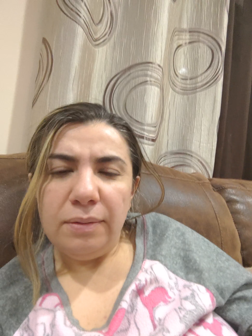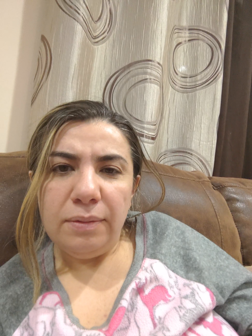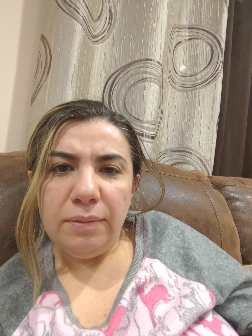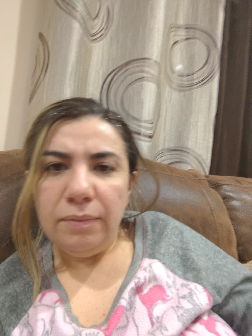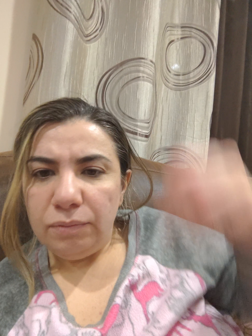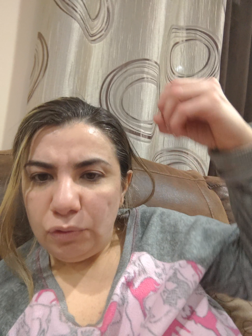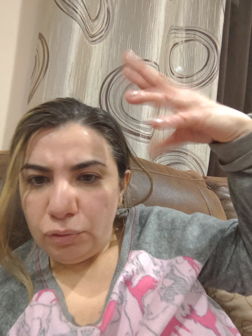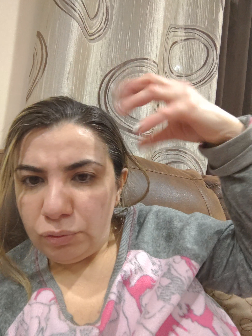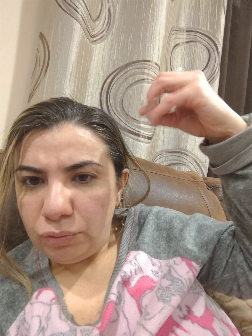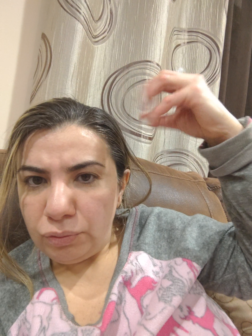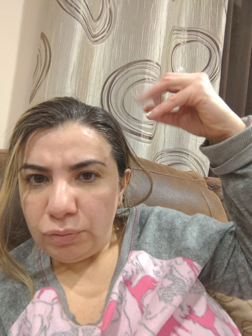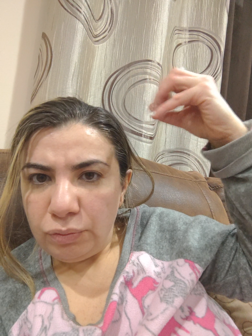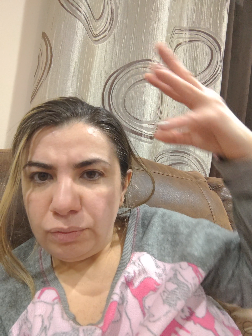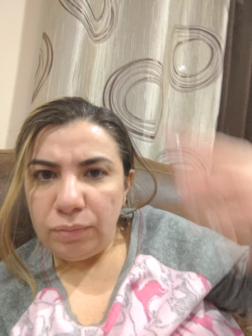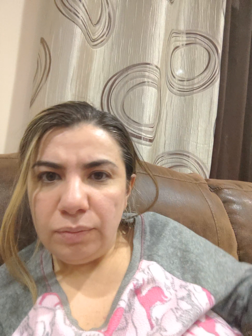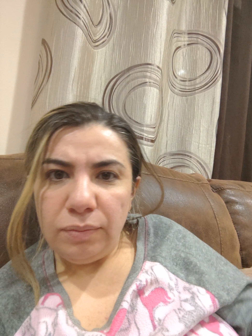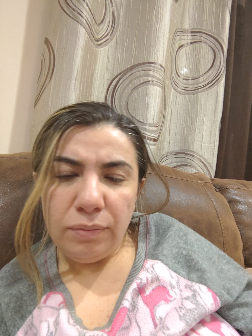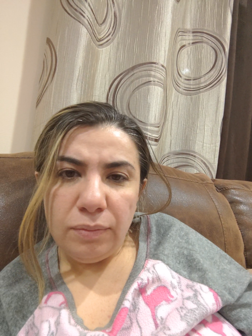shower